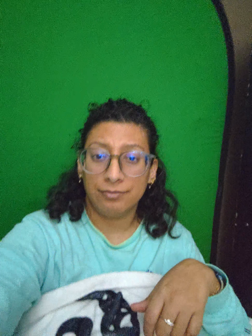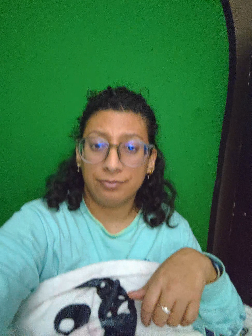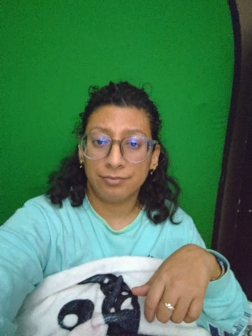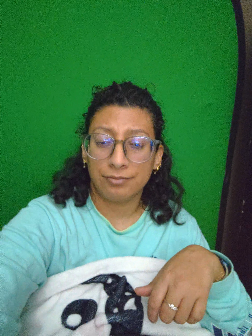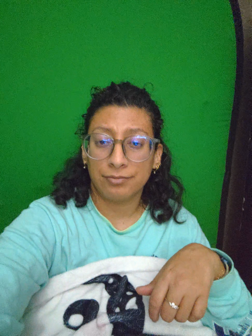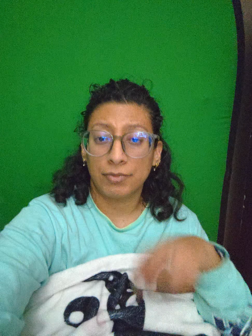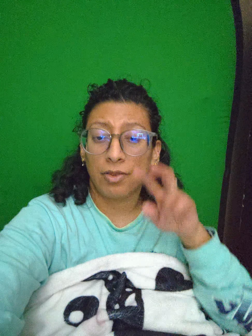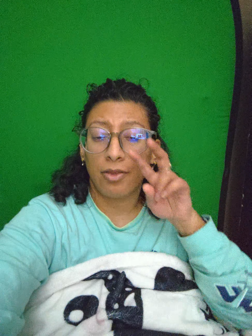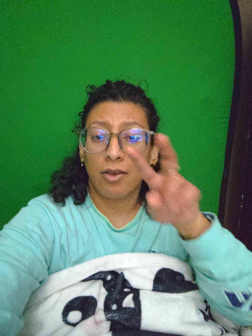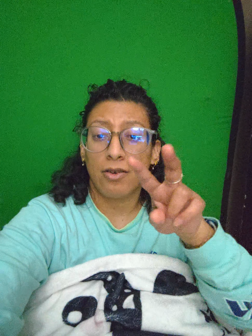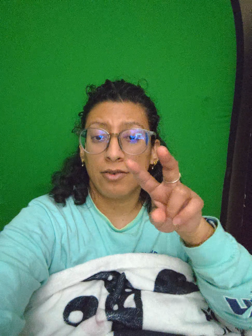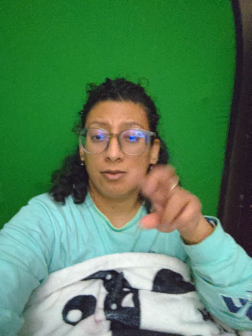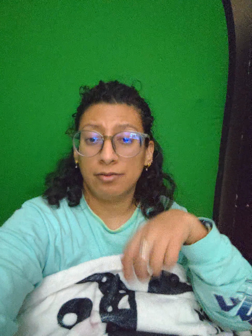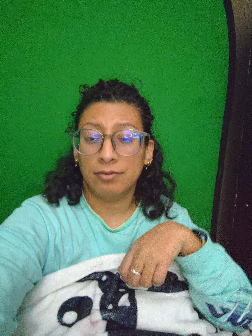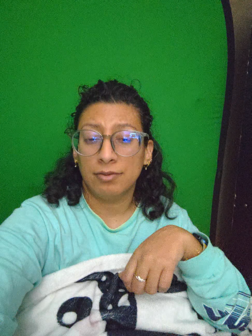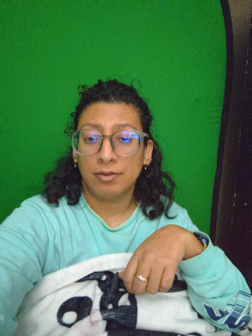look